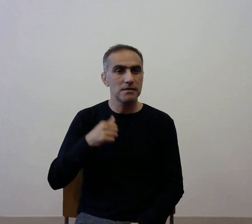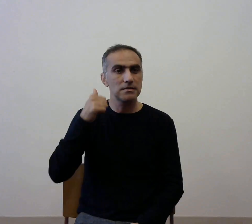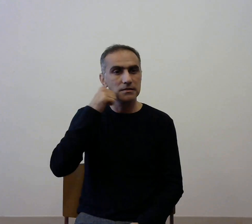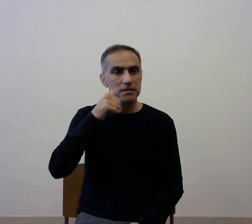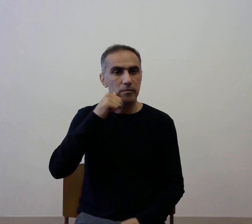sabah